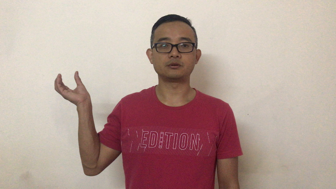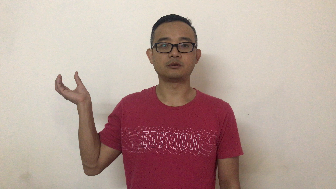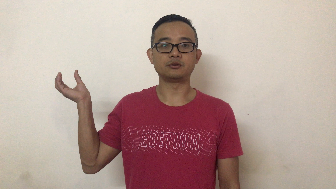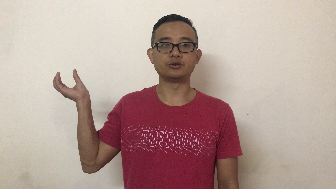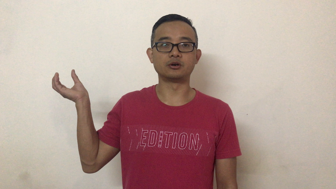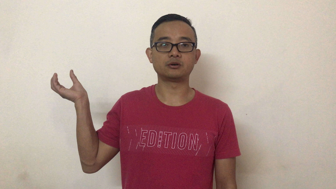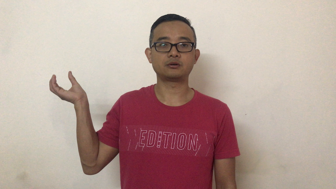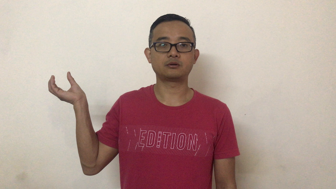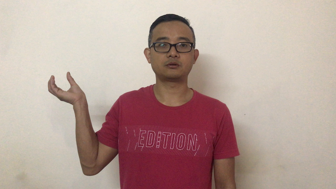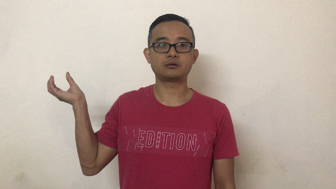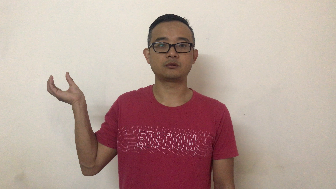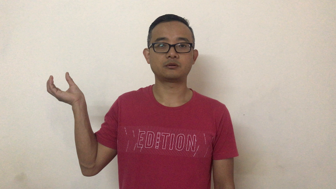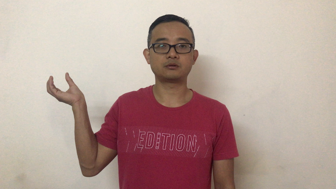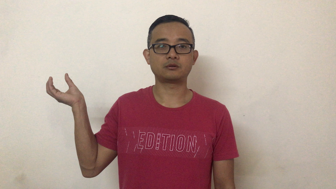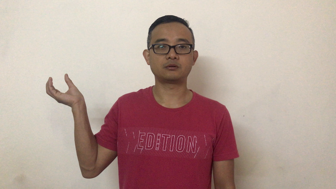य